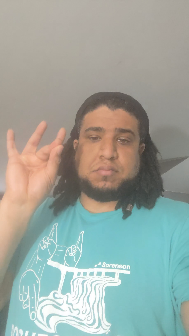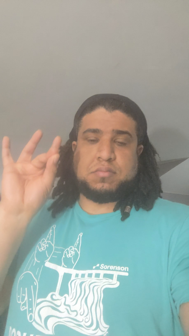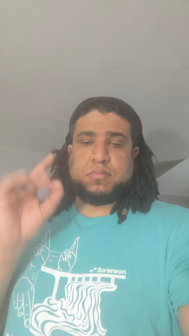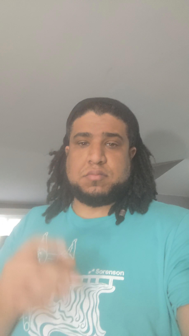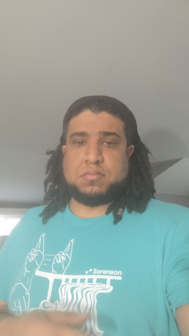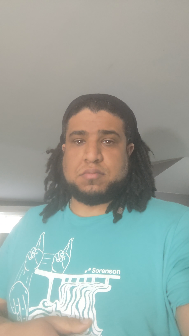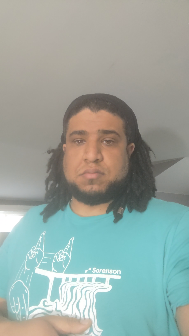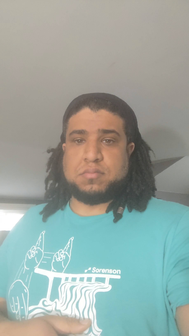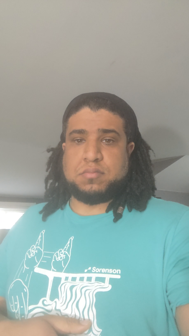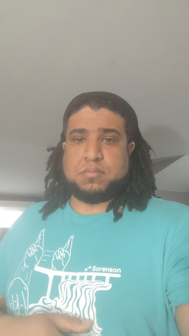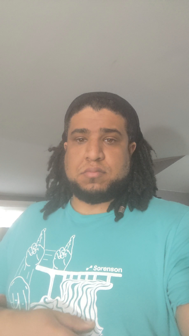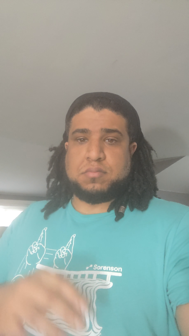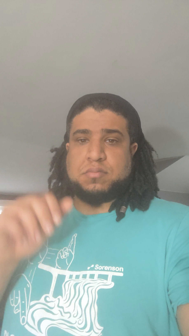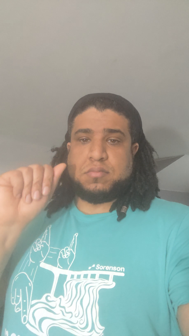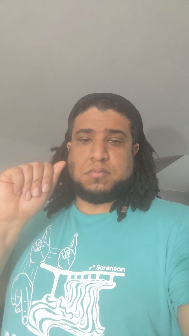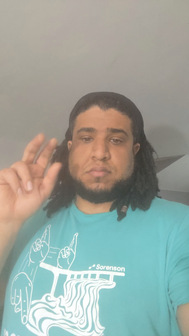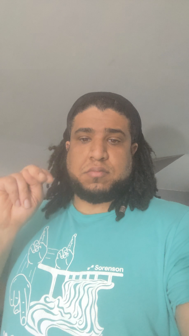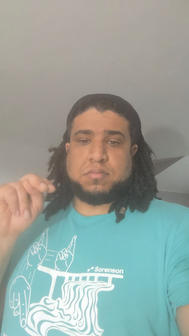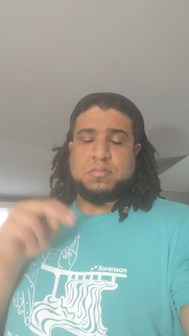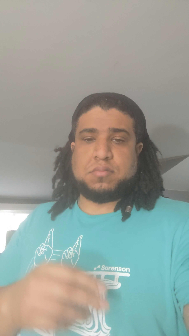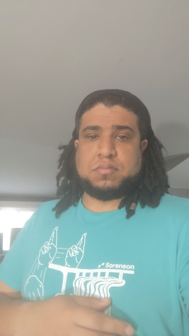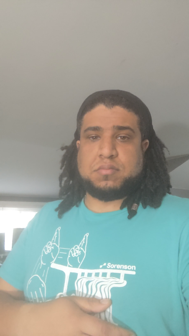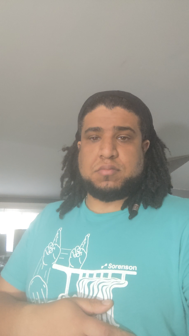an